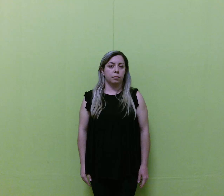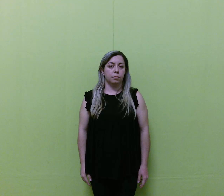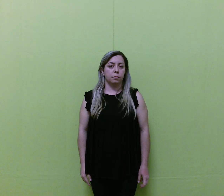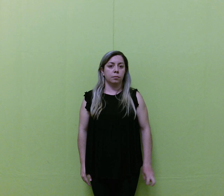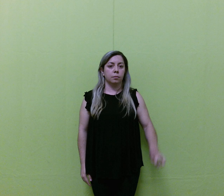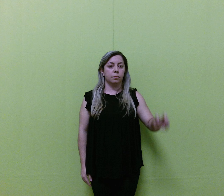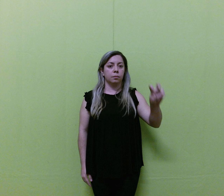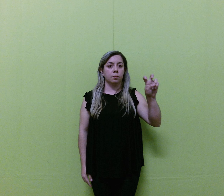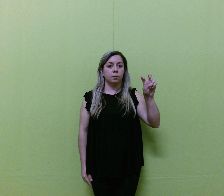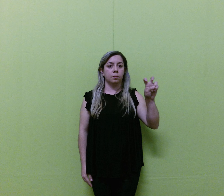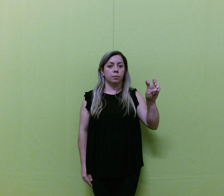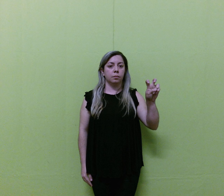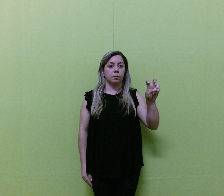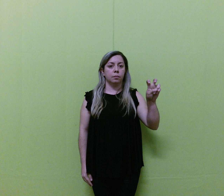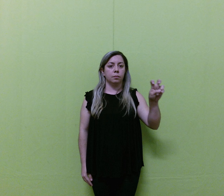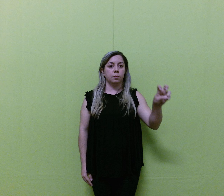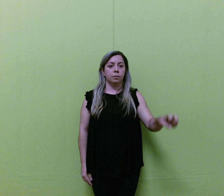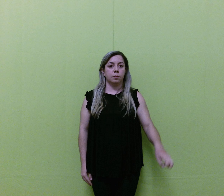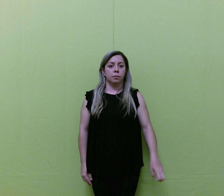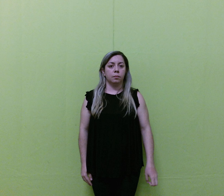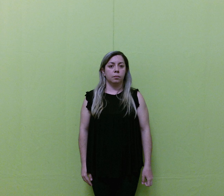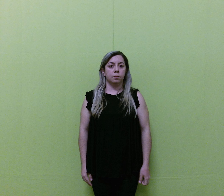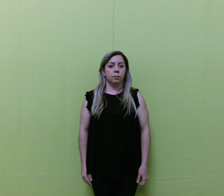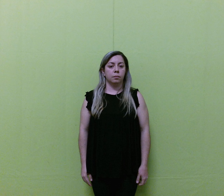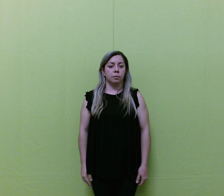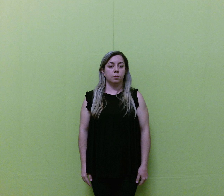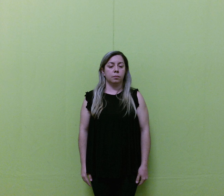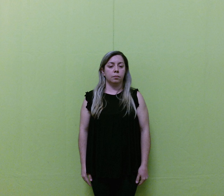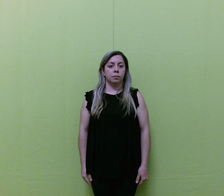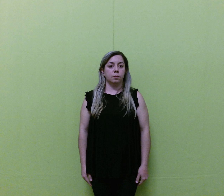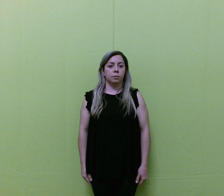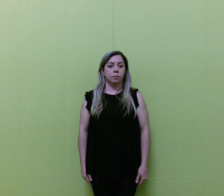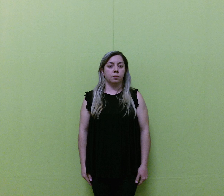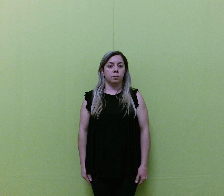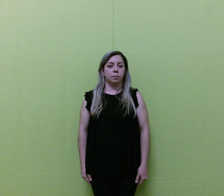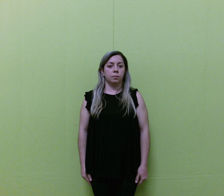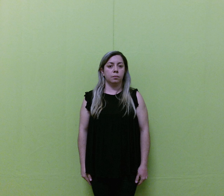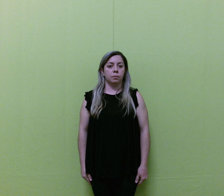cinco